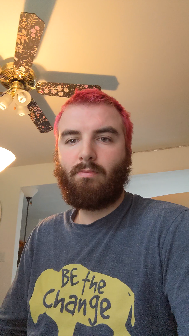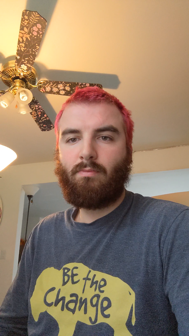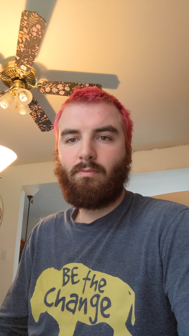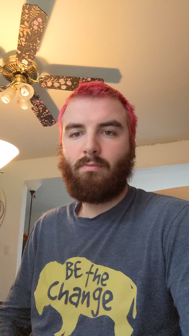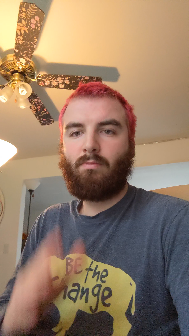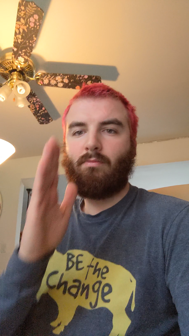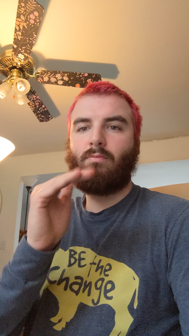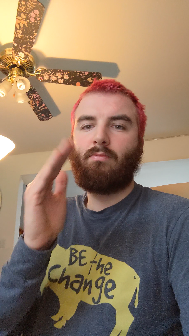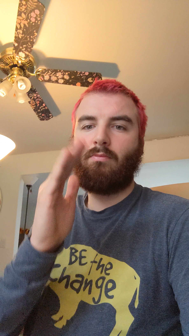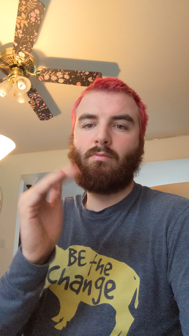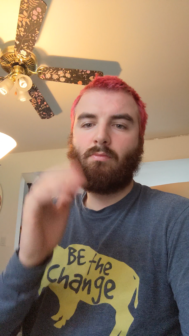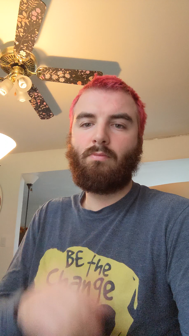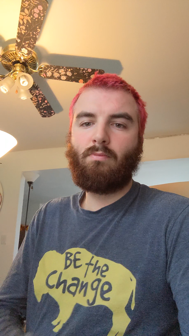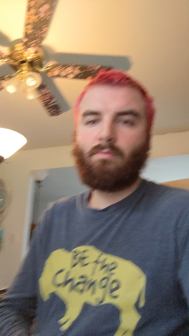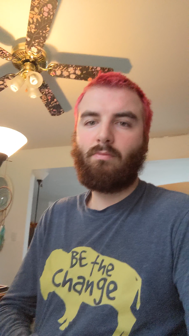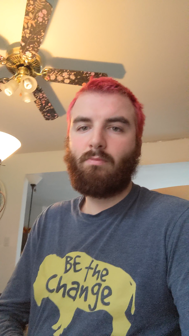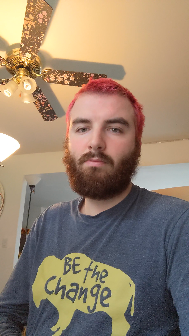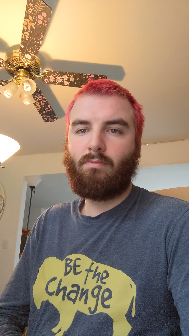downtown